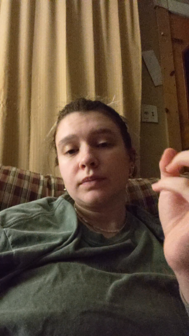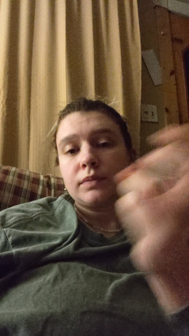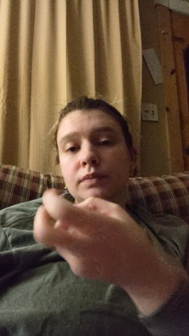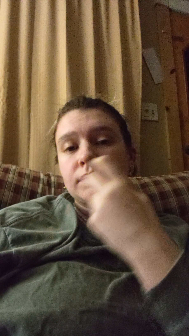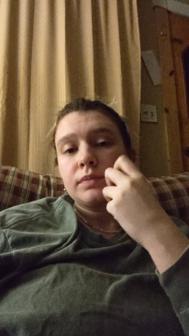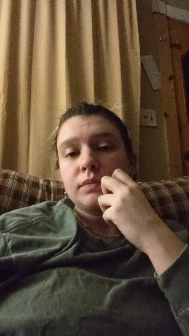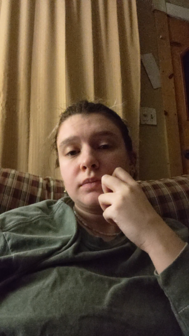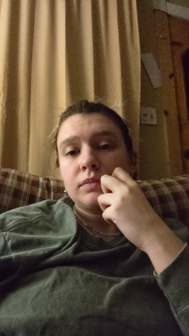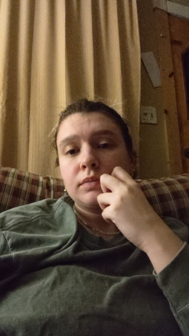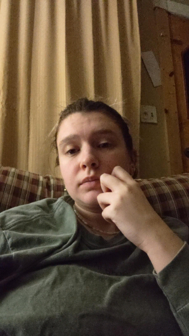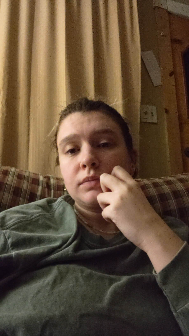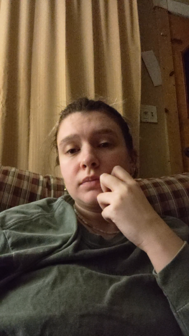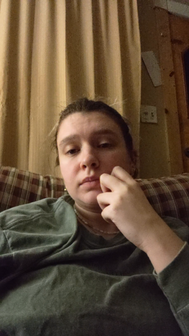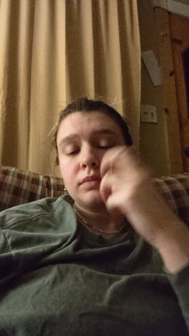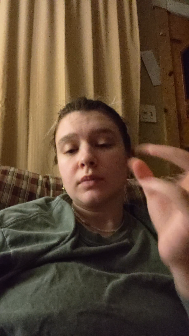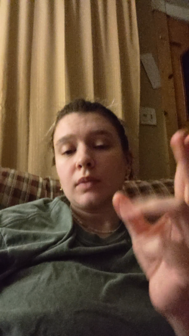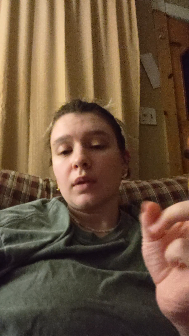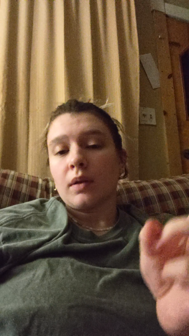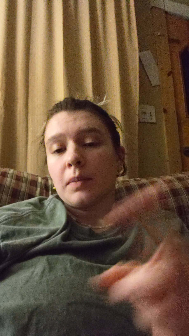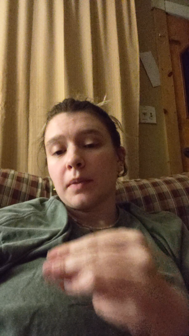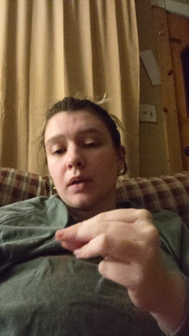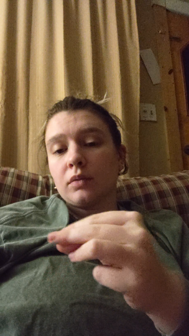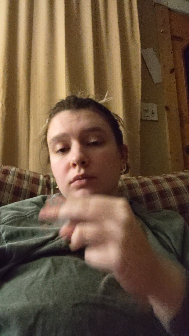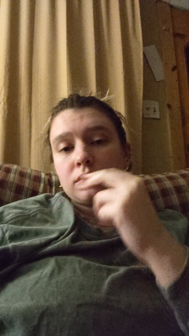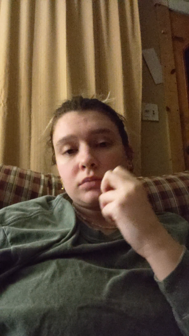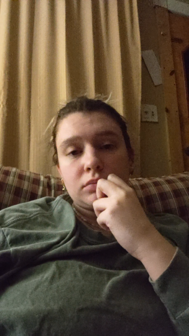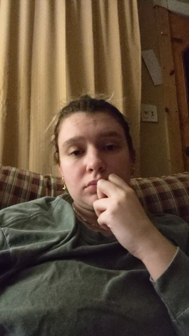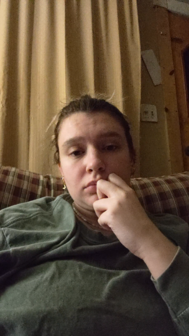belt